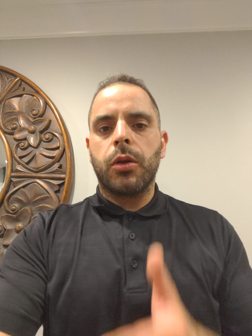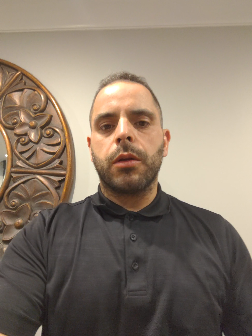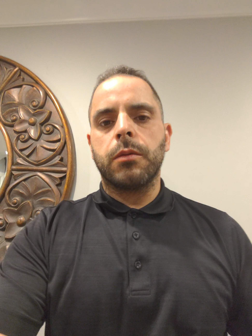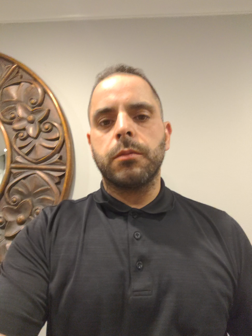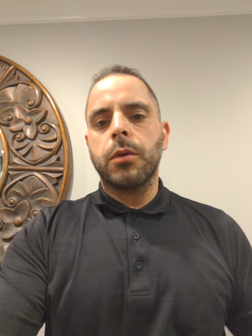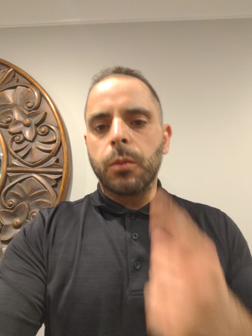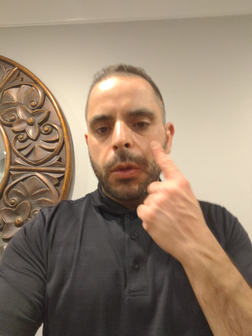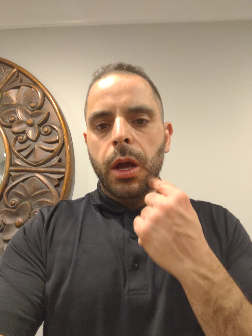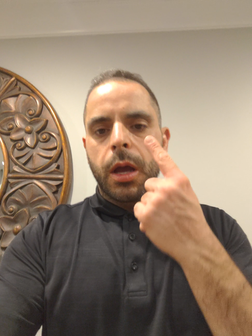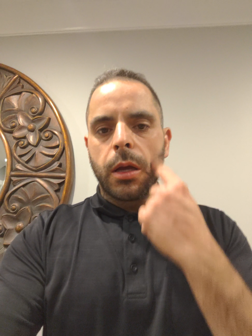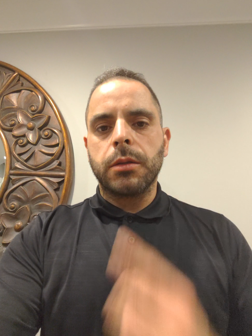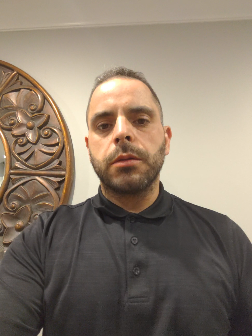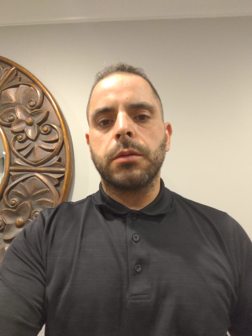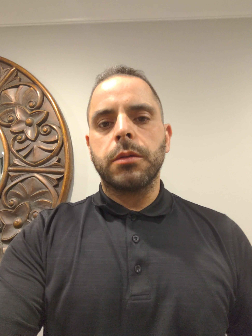cry